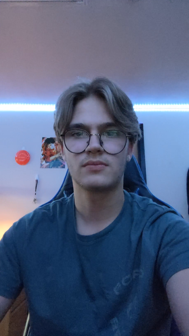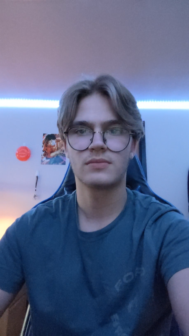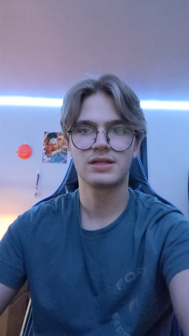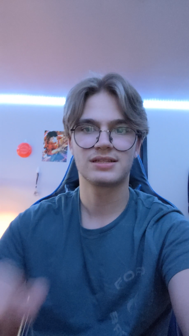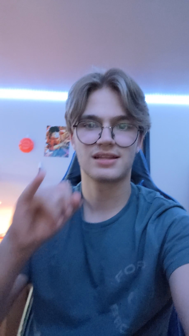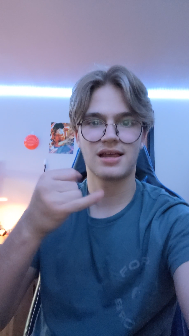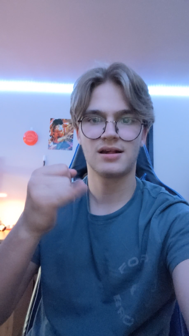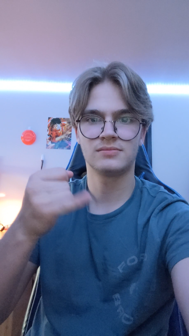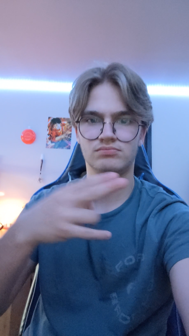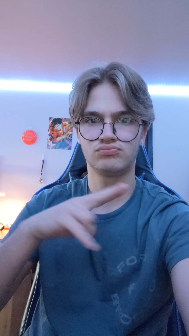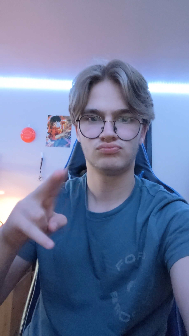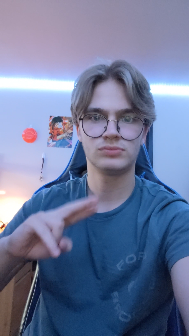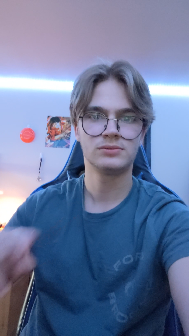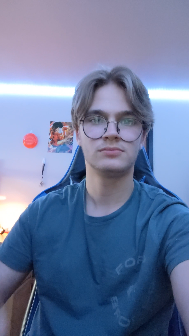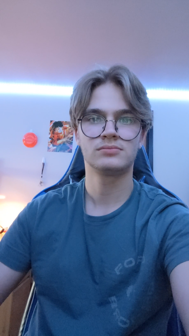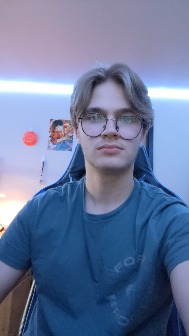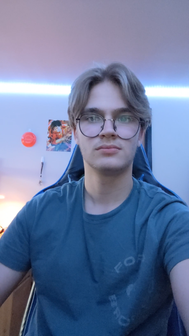jelly